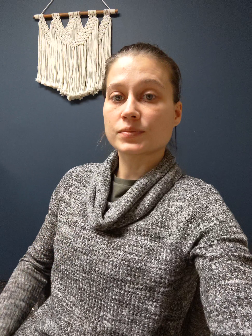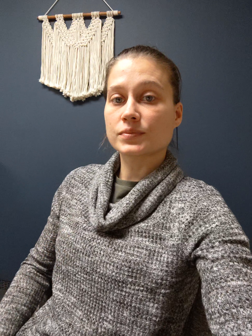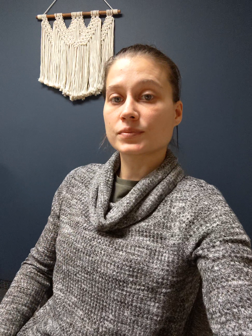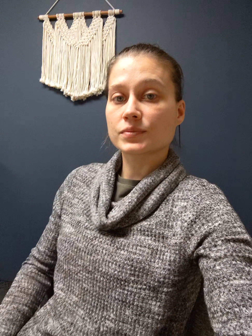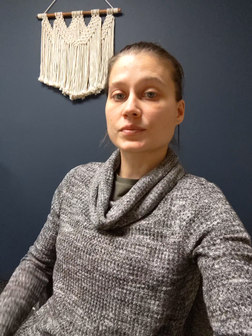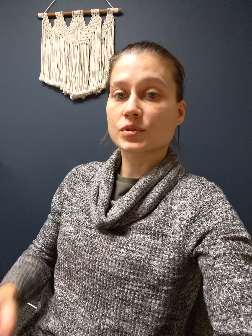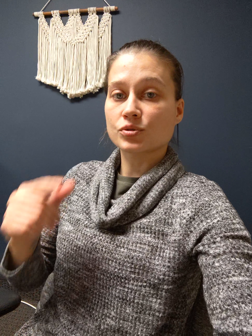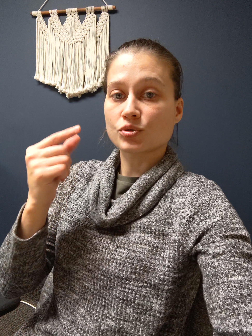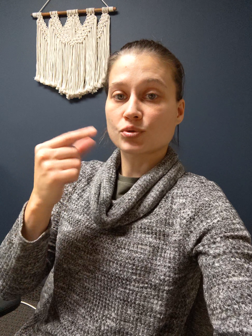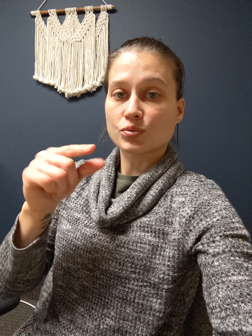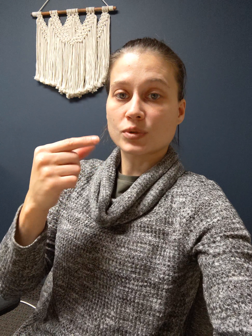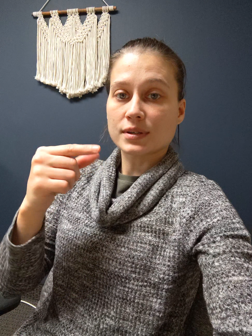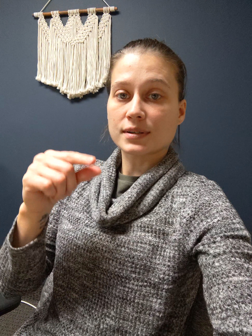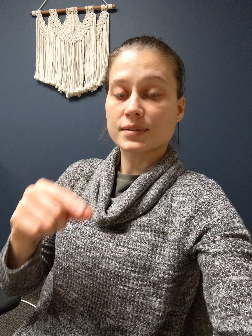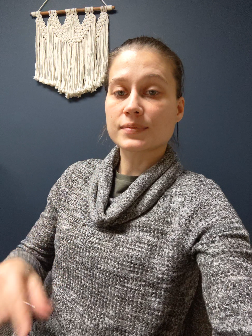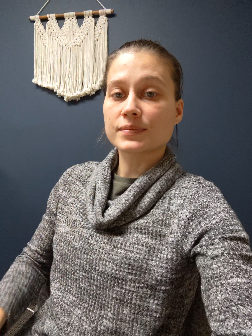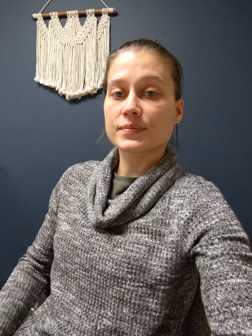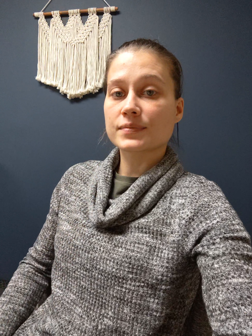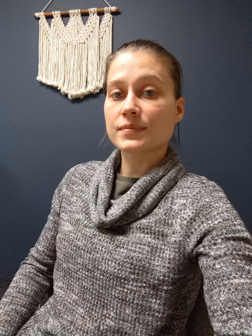green